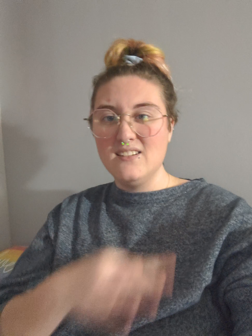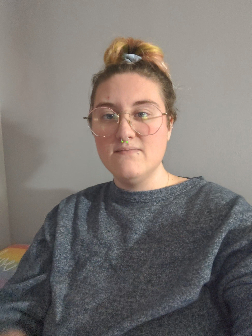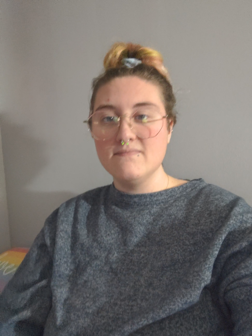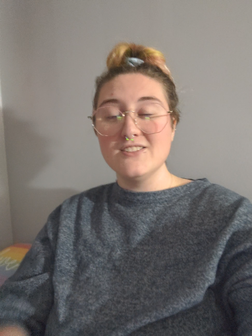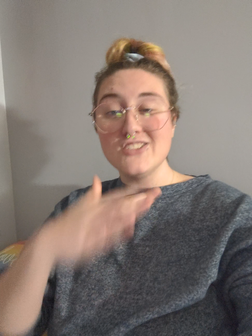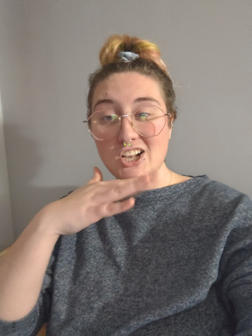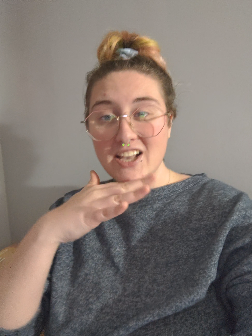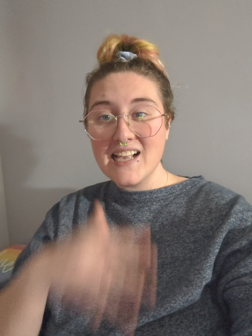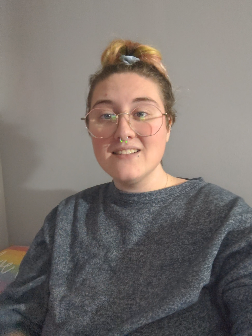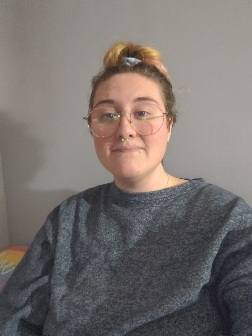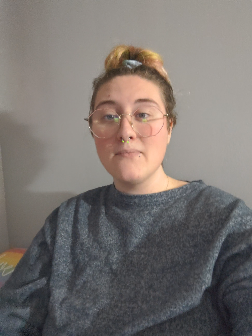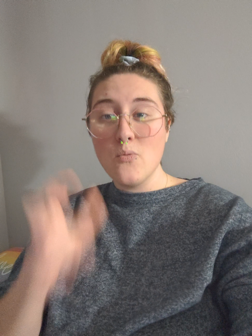dirty